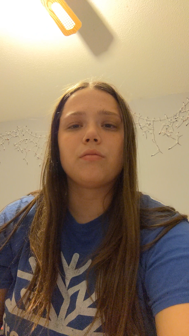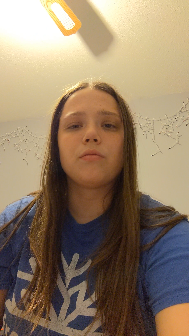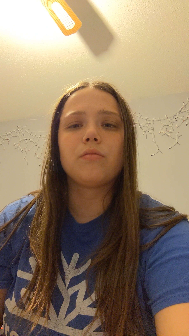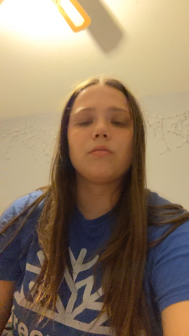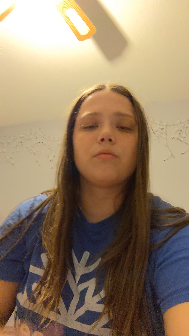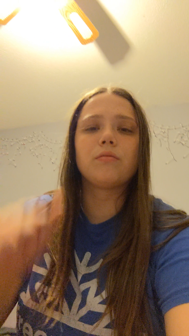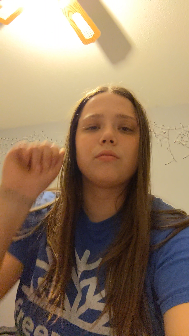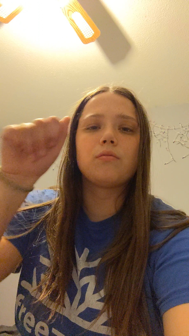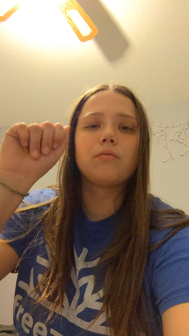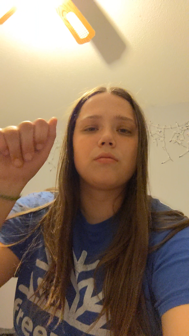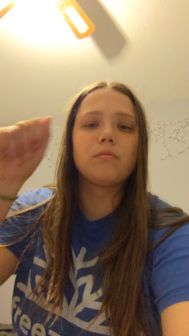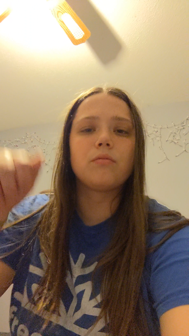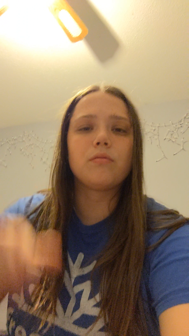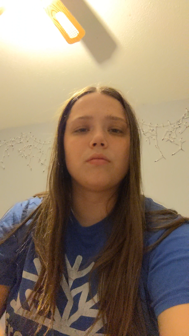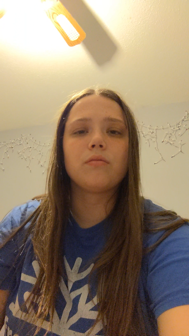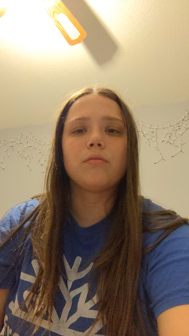knock